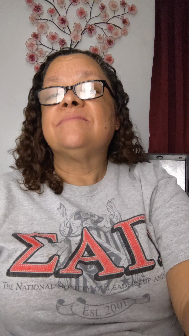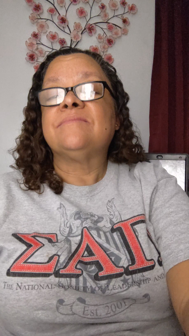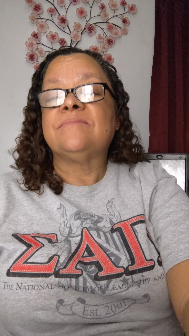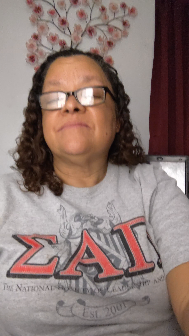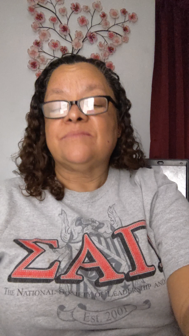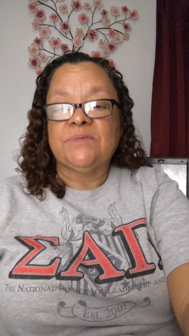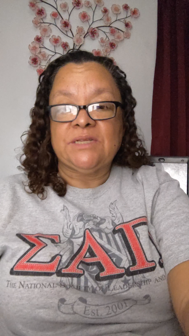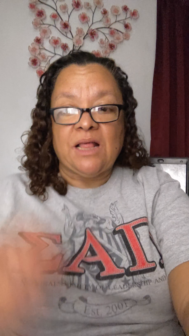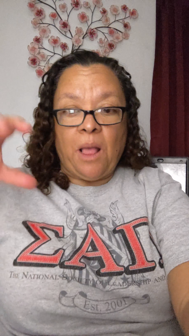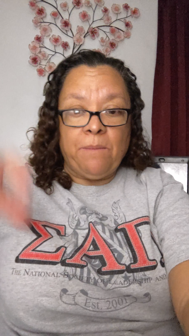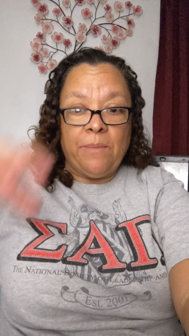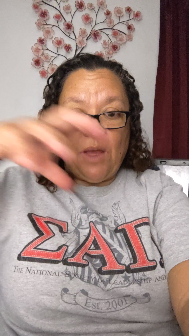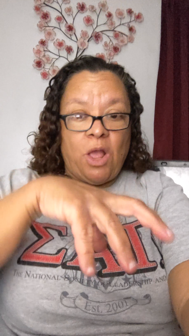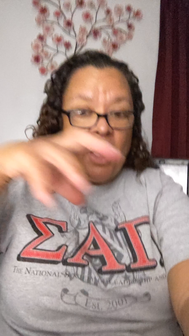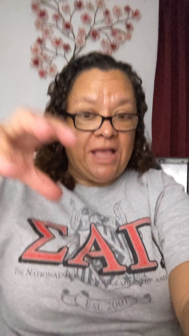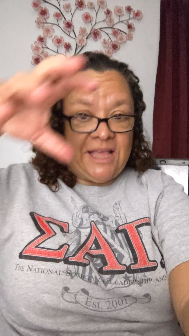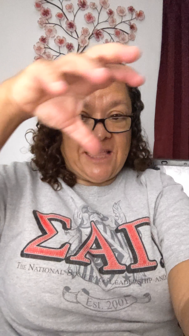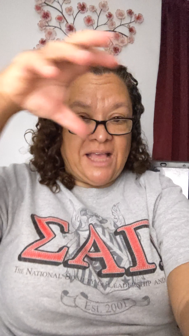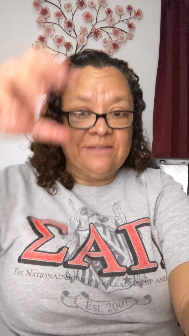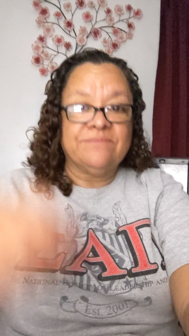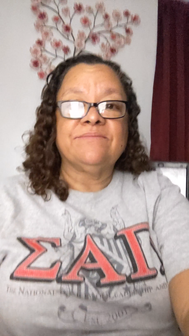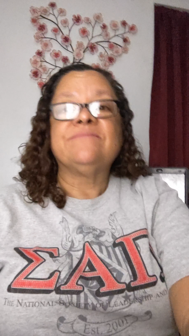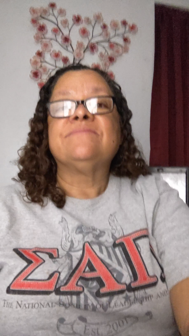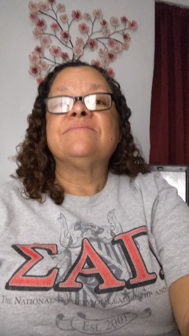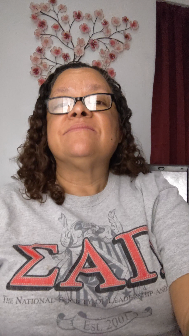block